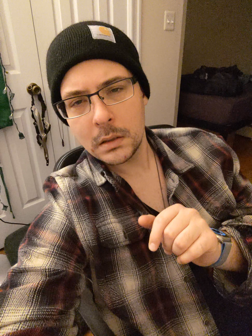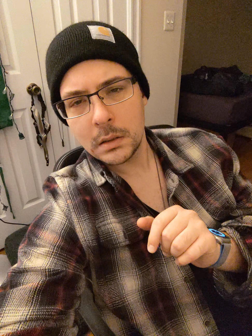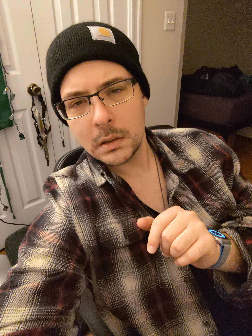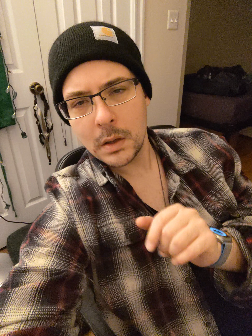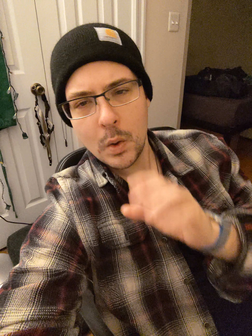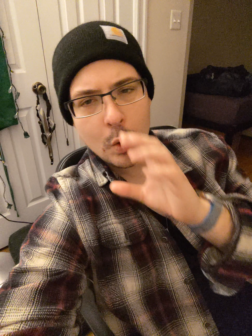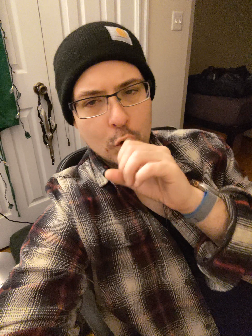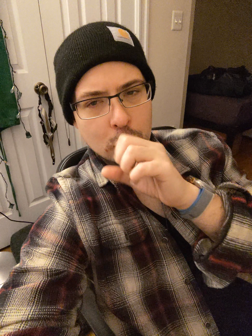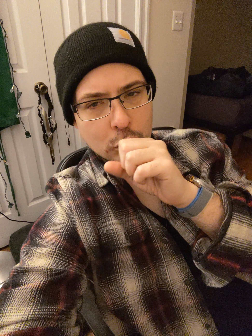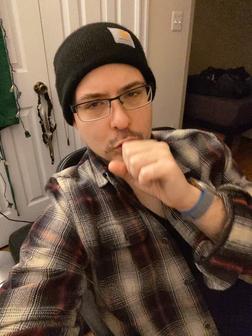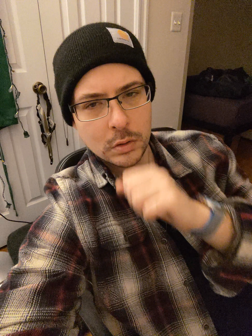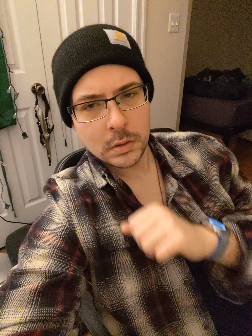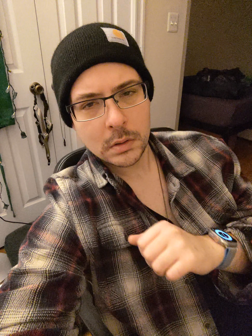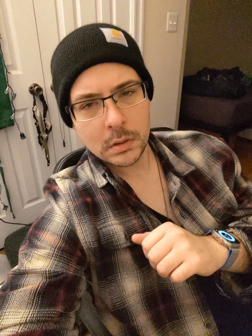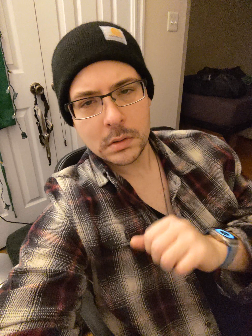orange